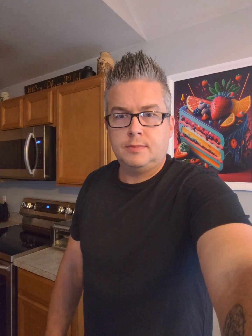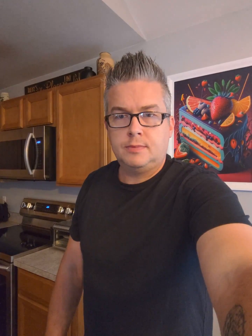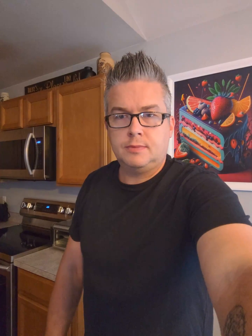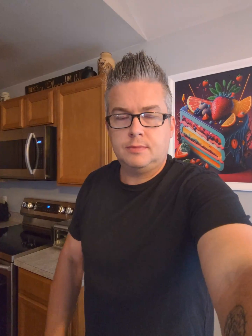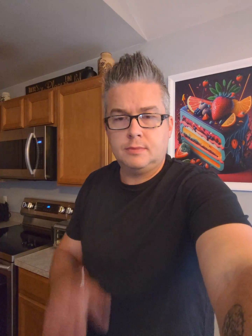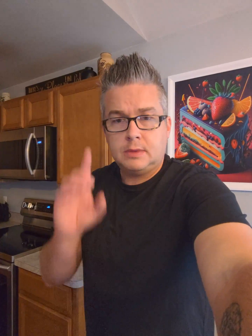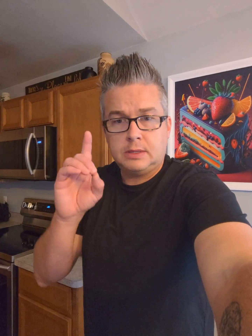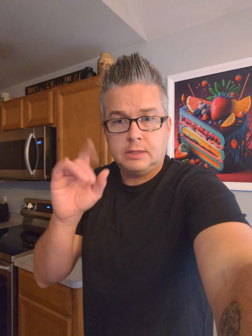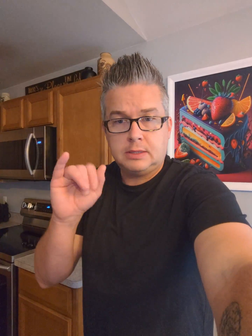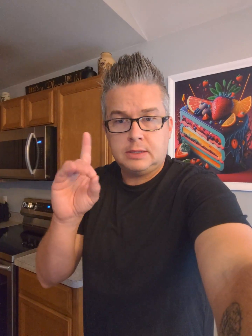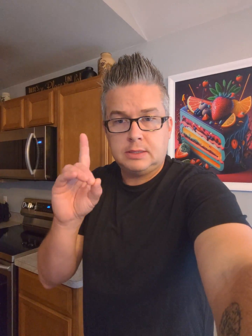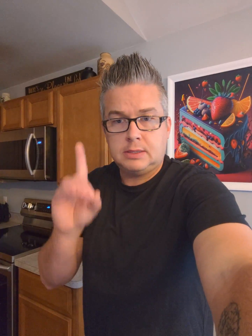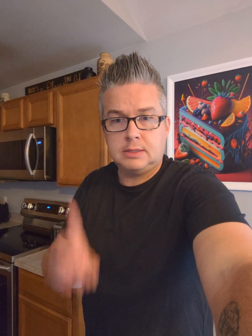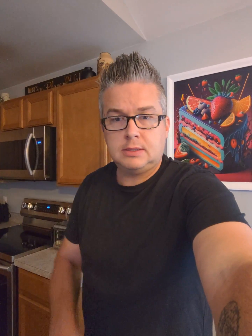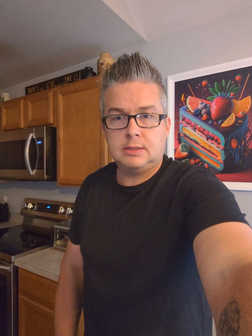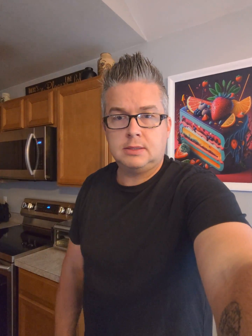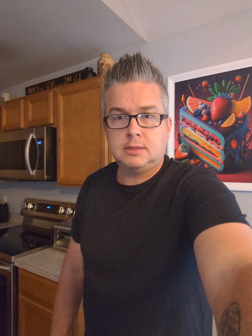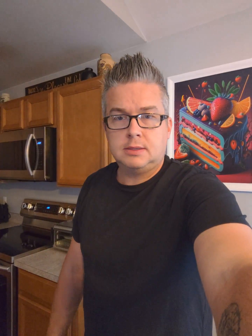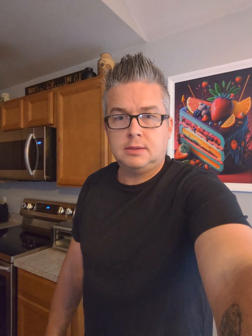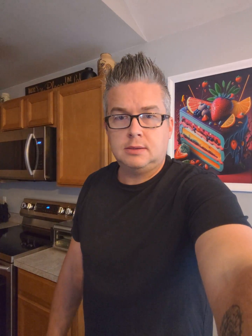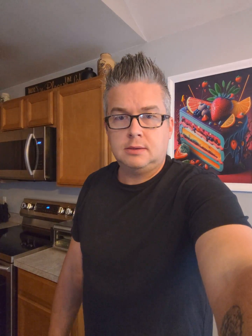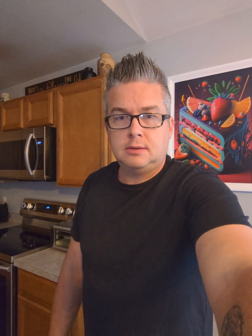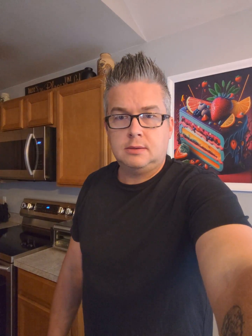did